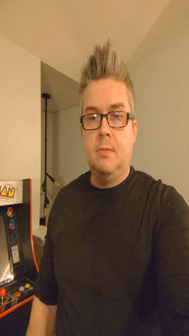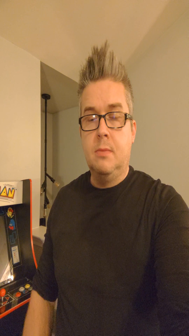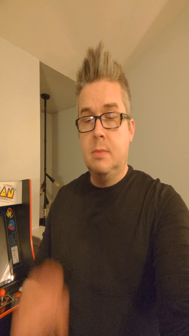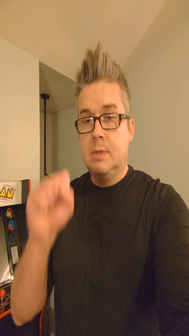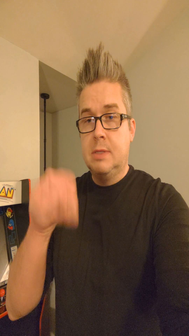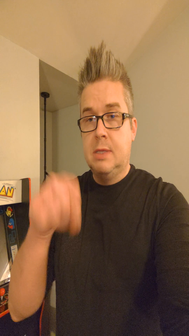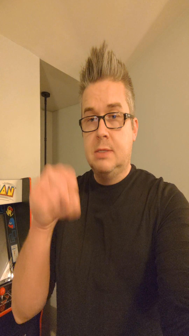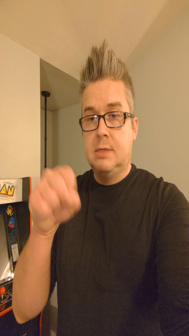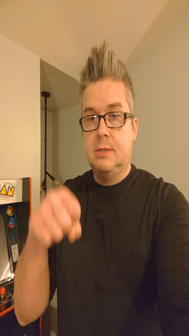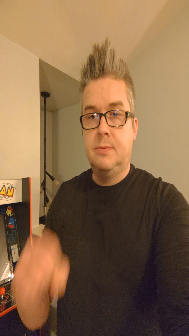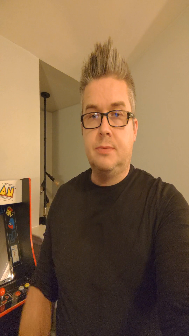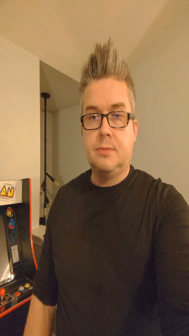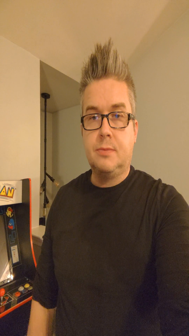yes